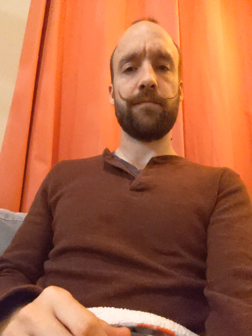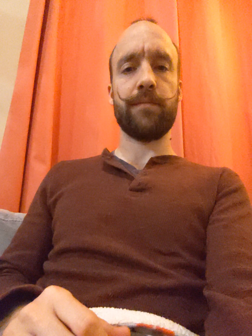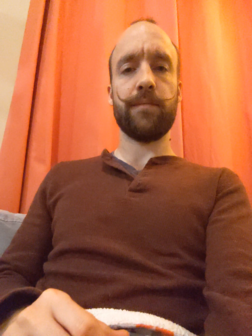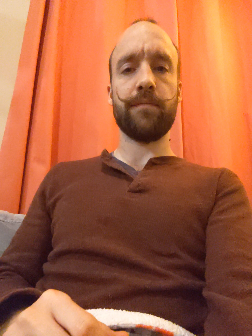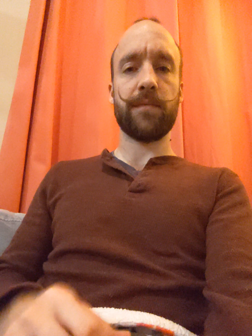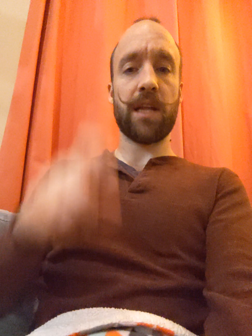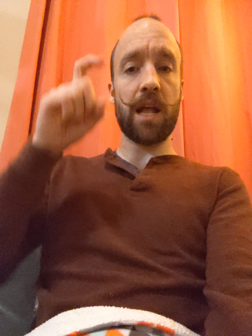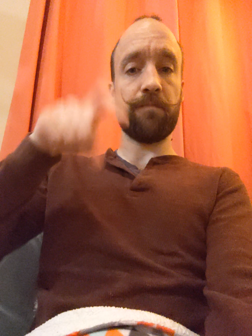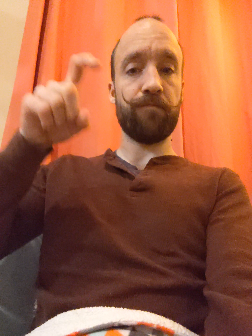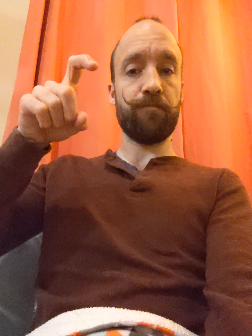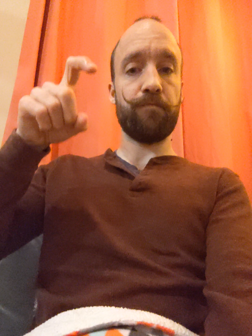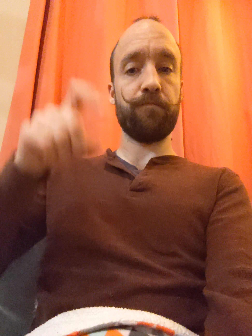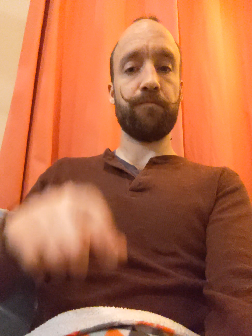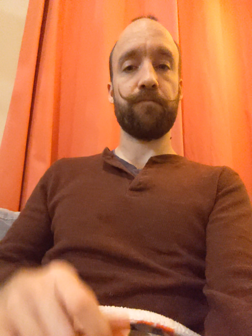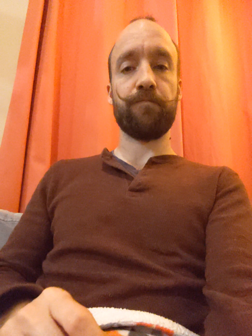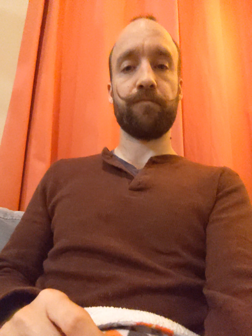time